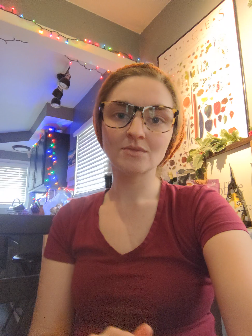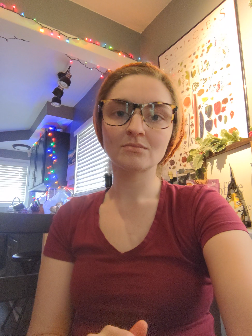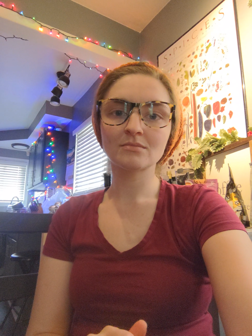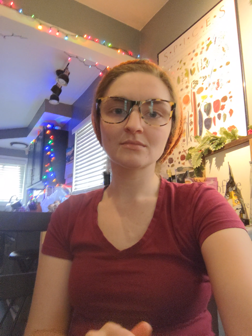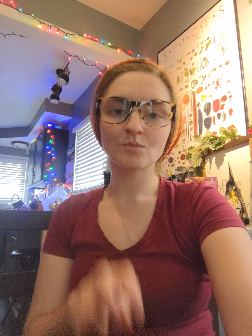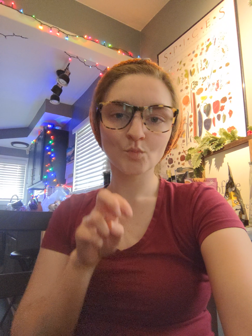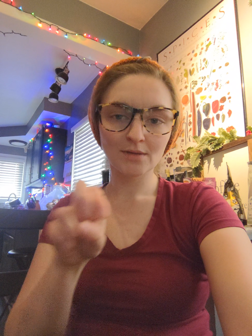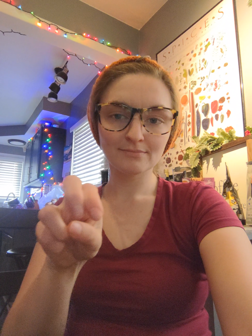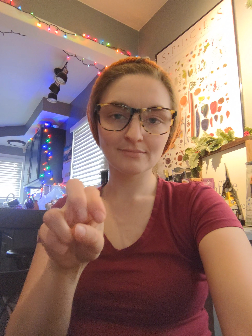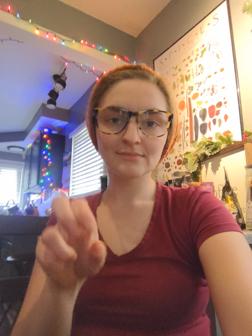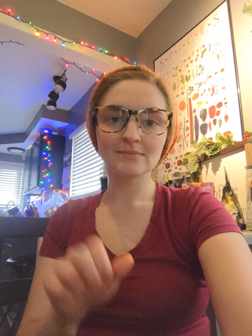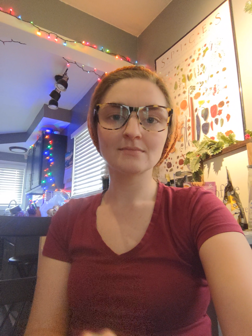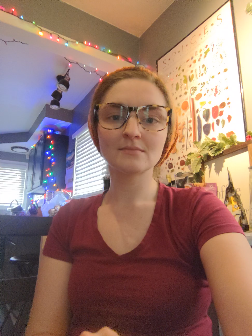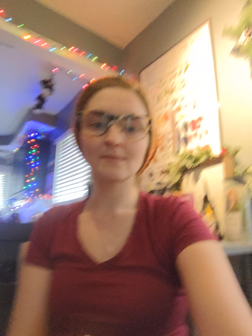ride